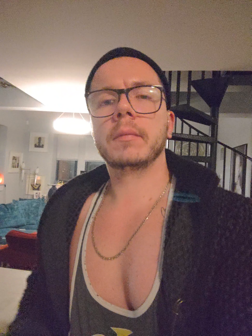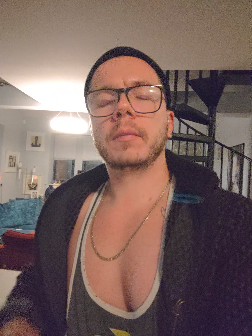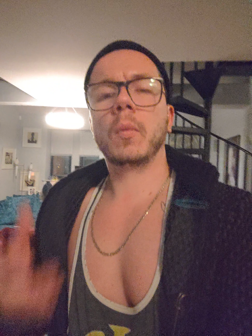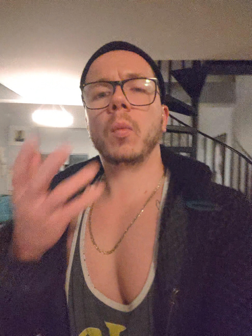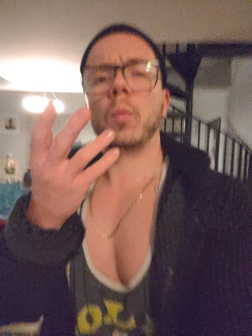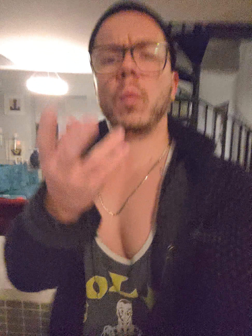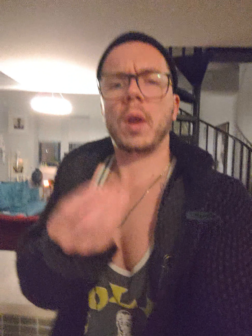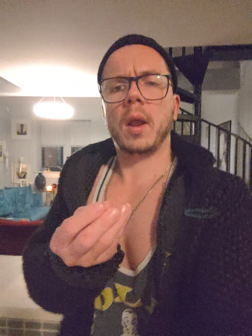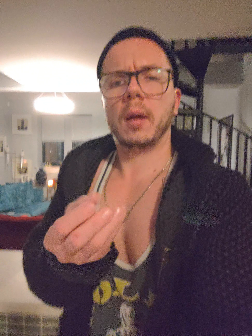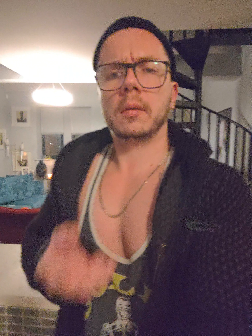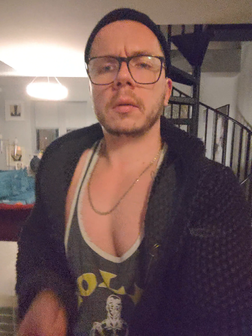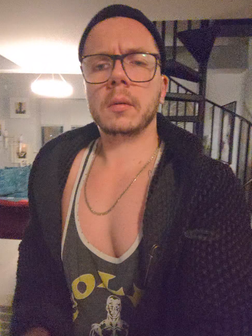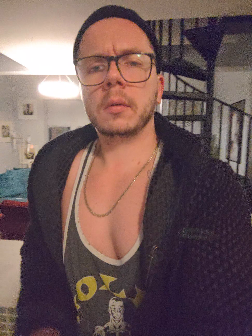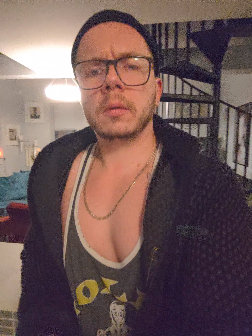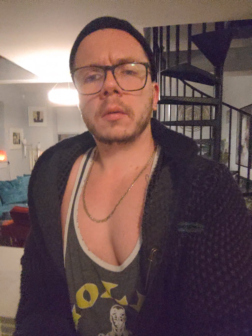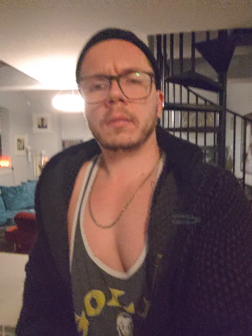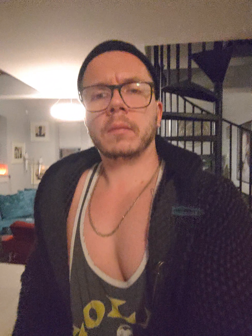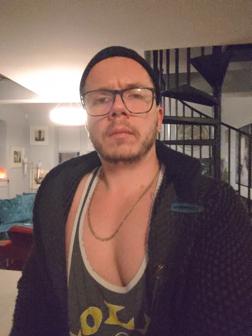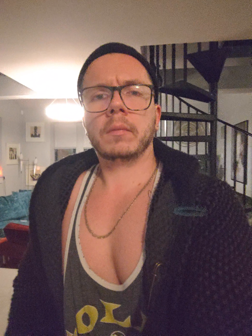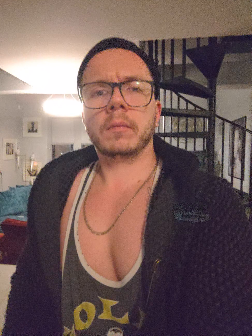wet